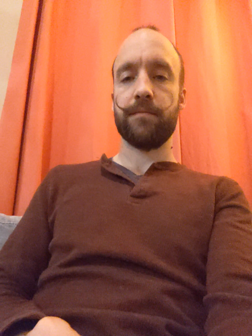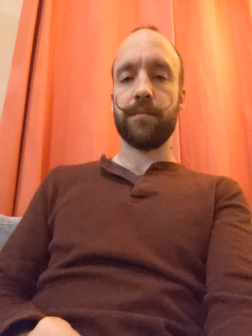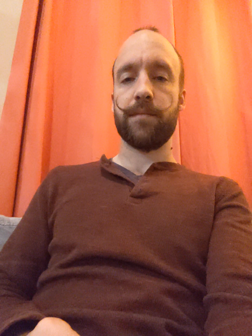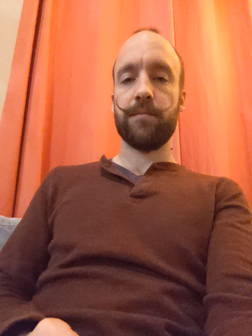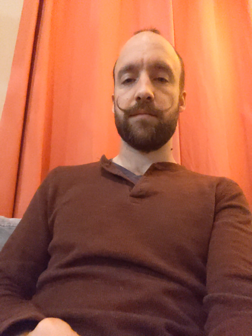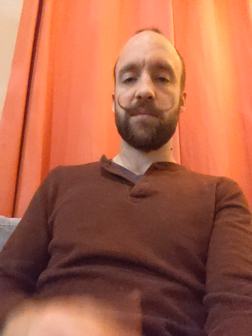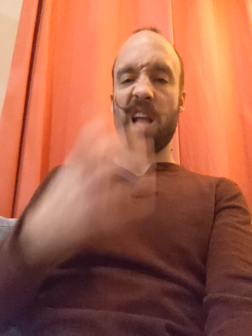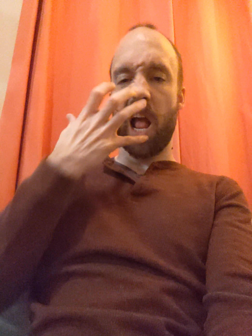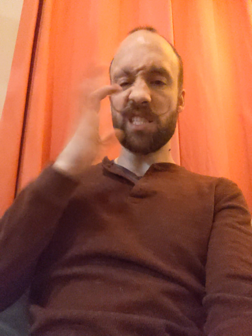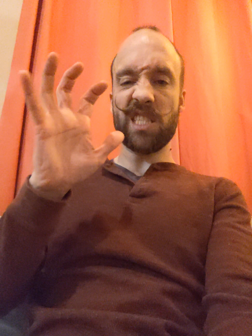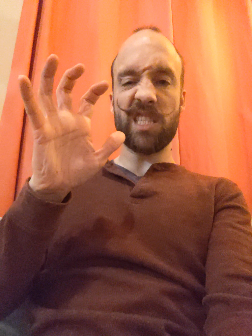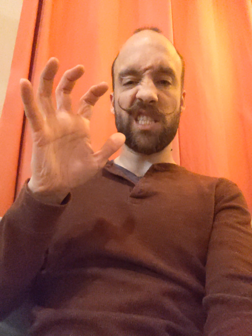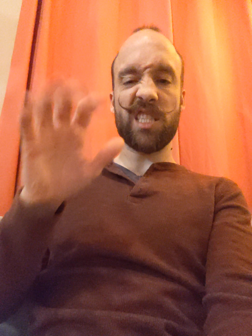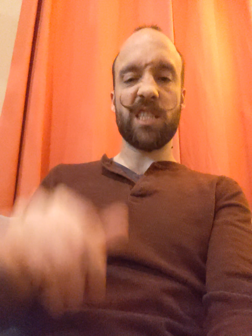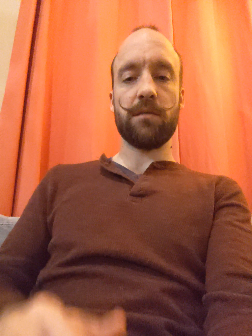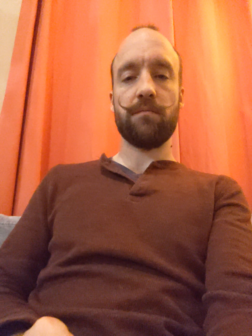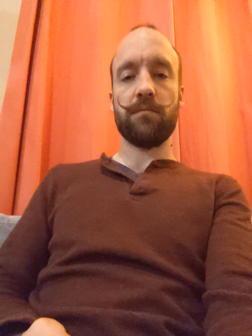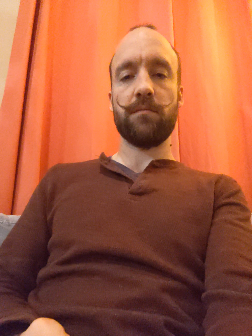hot